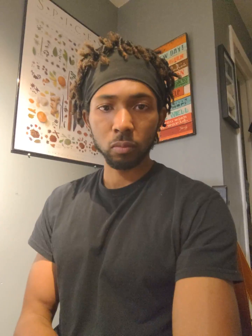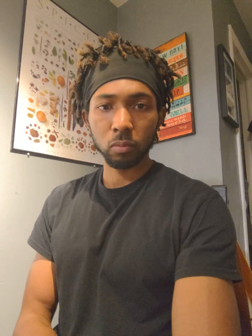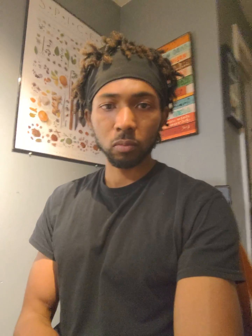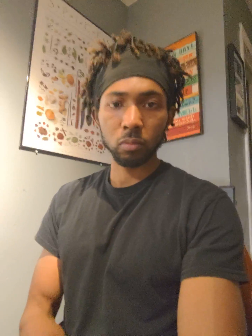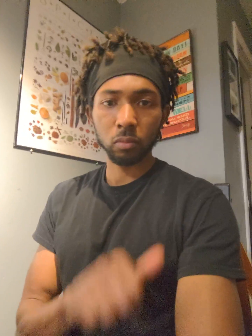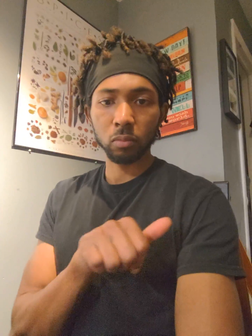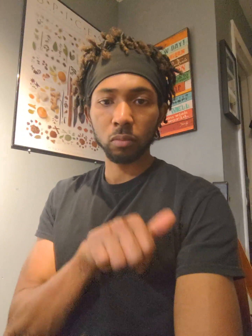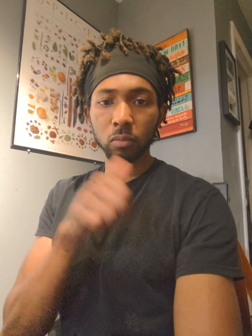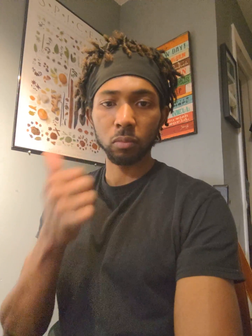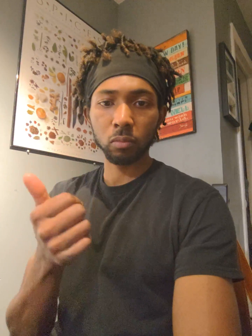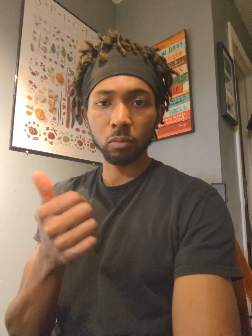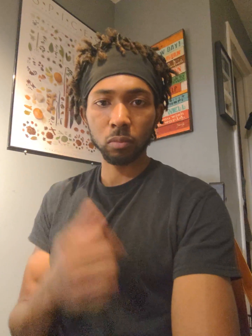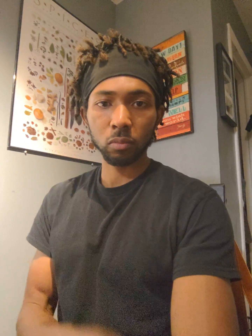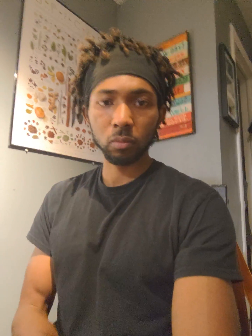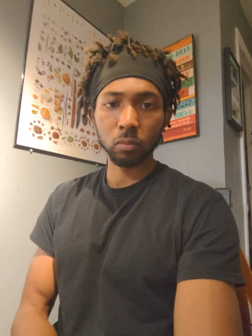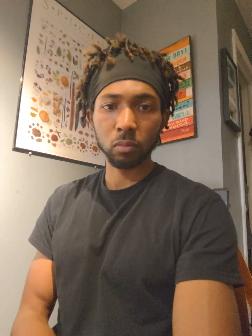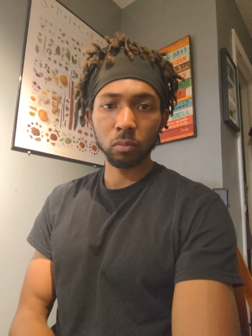other